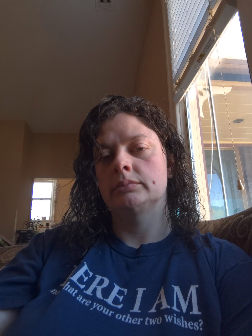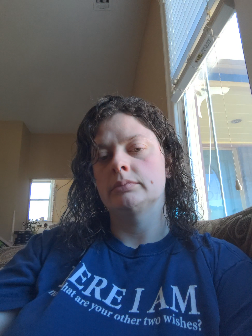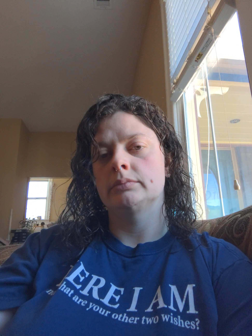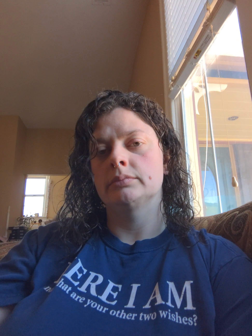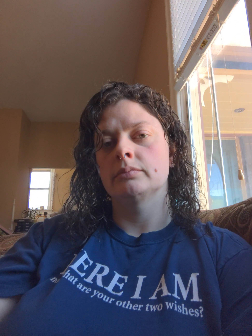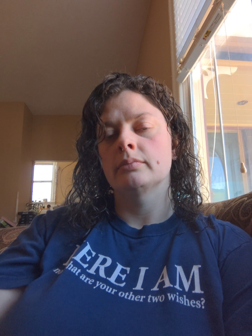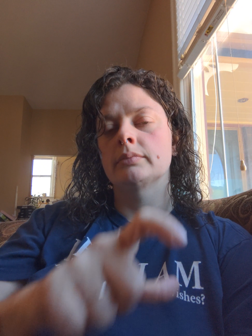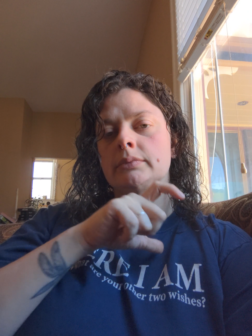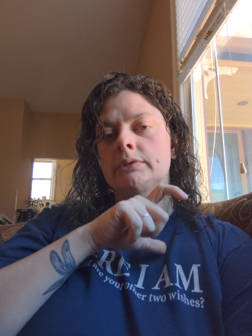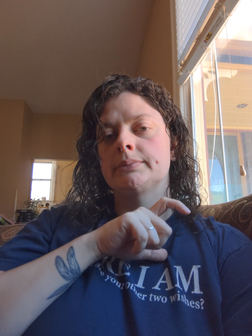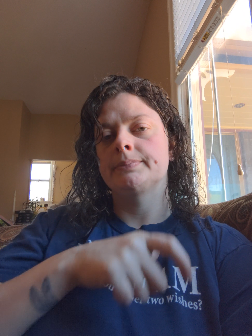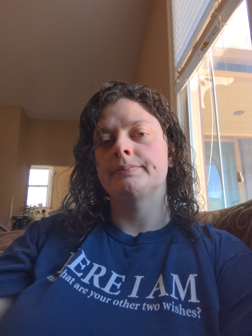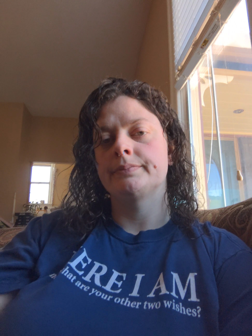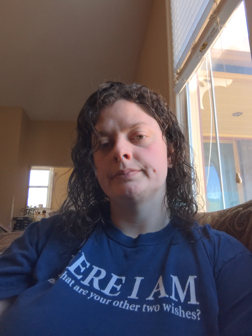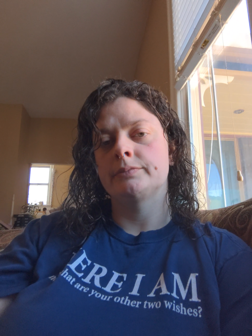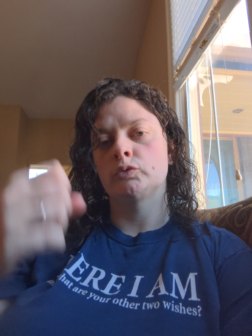police